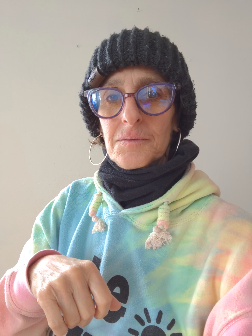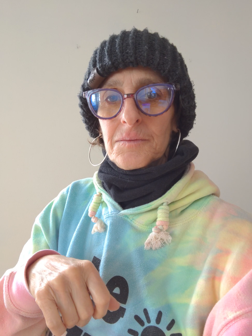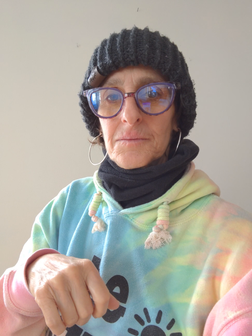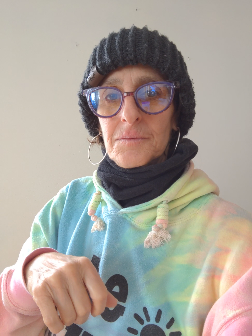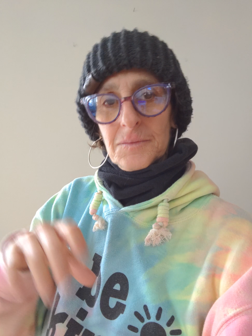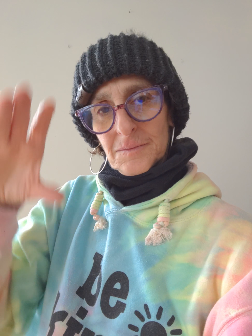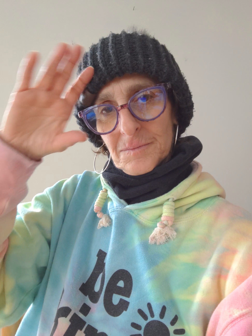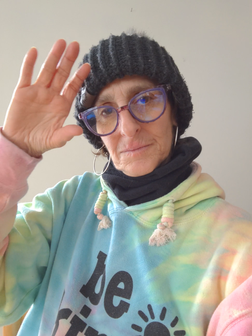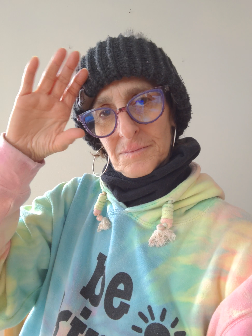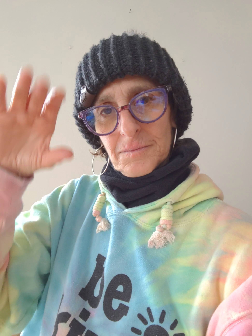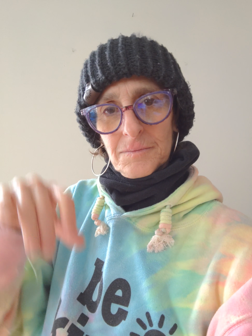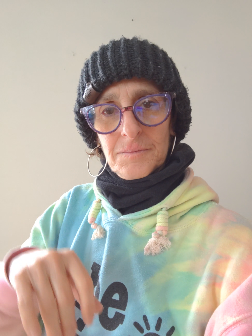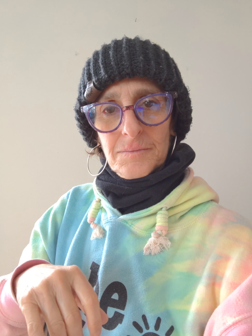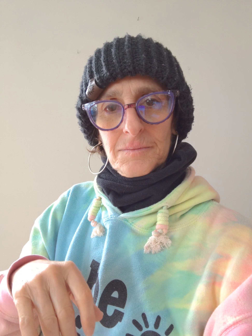sun